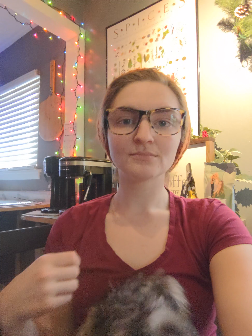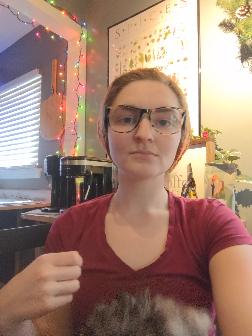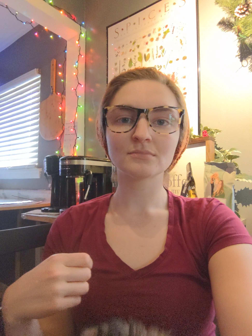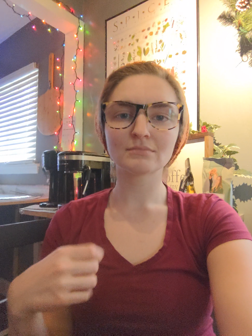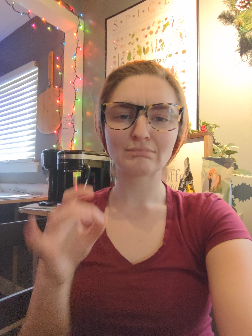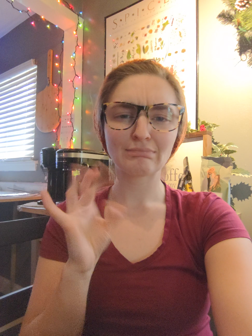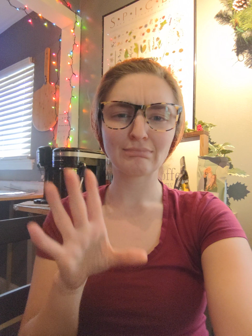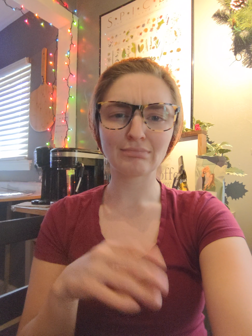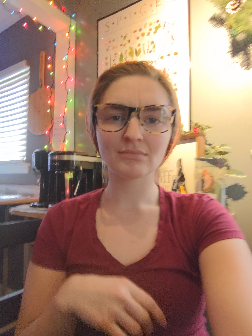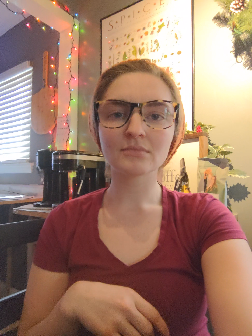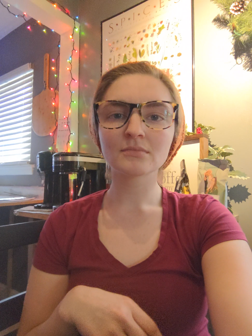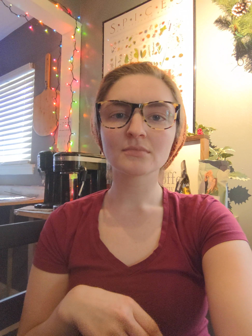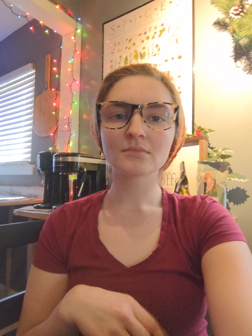yucky